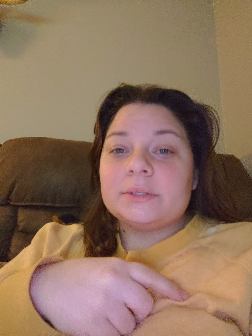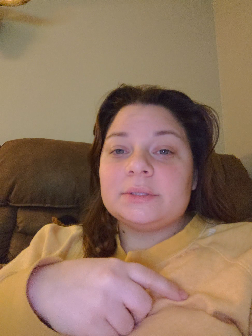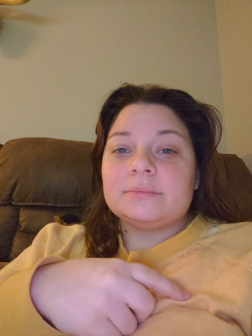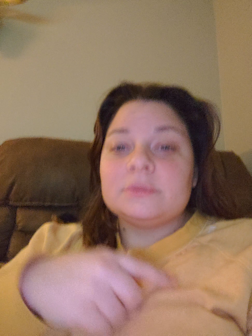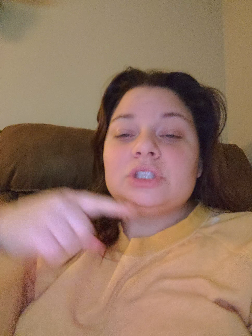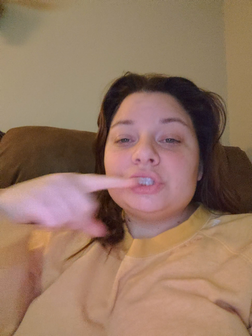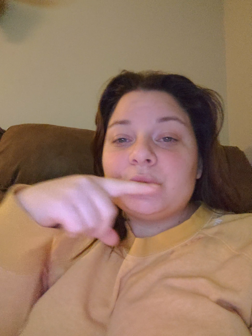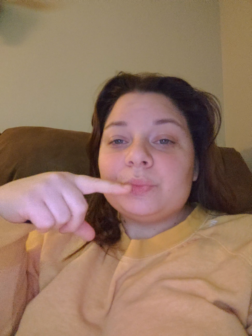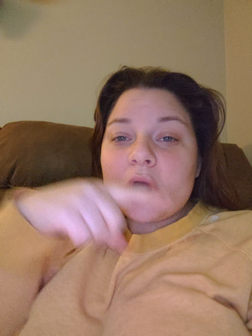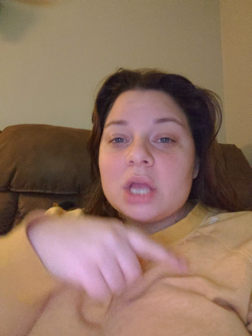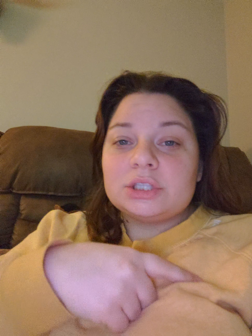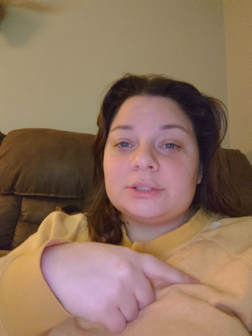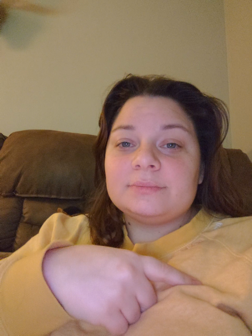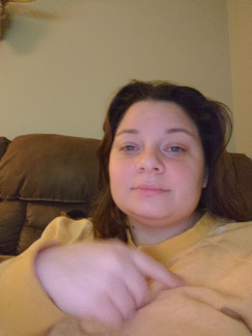toothbrush